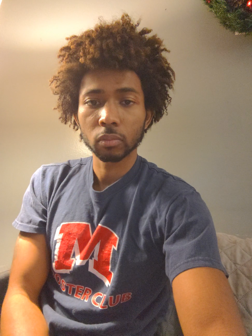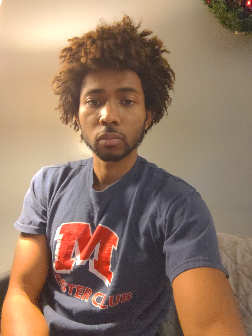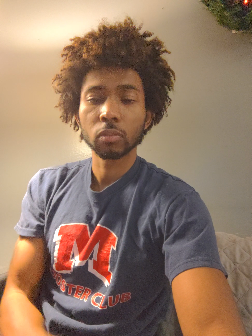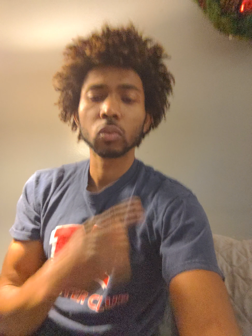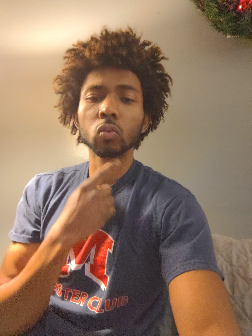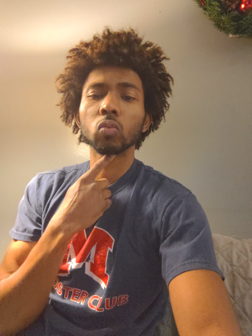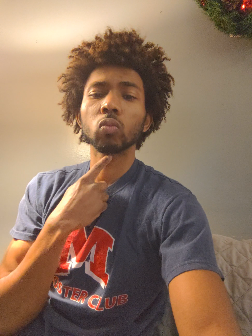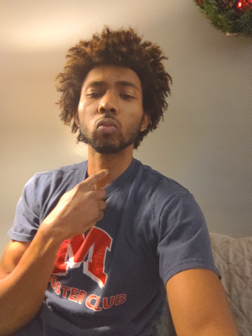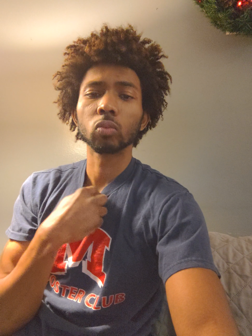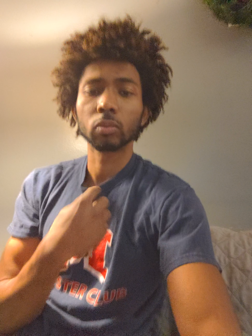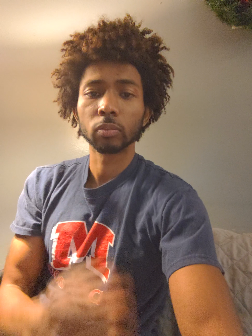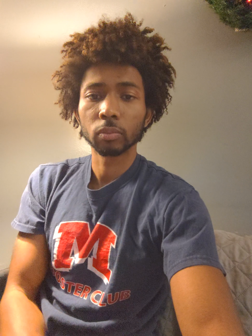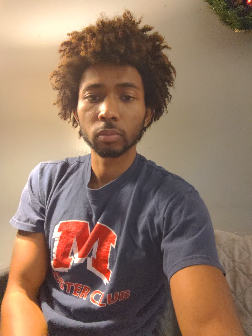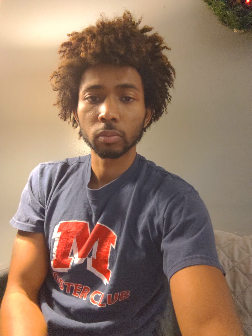thirsty